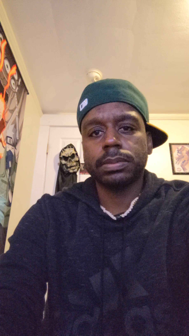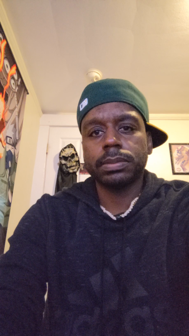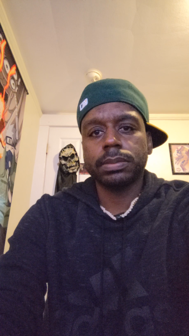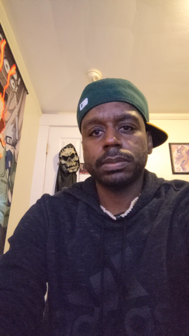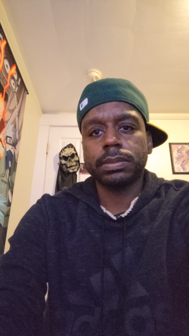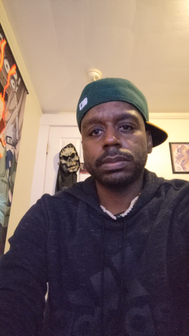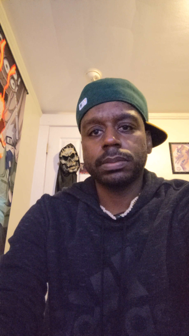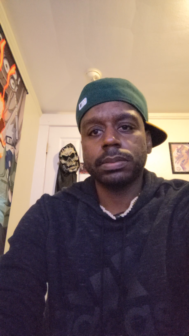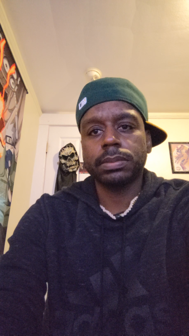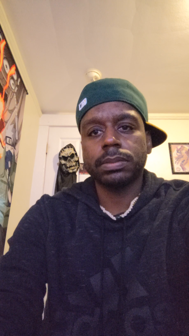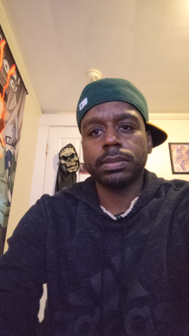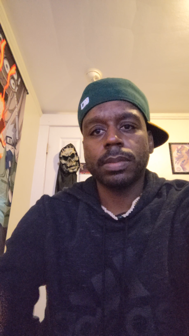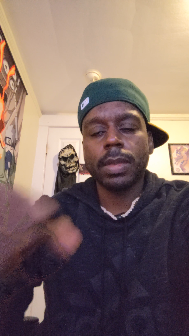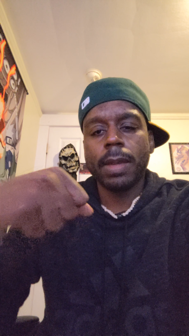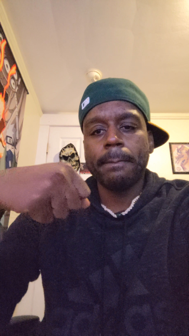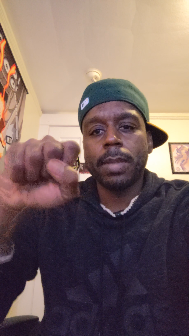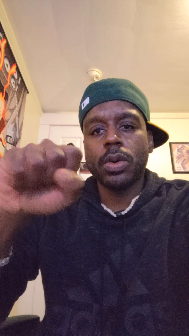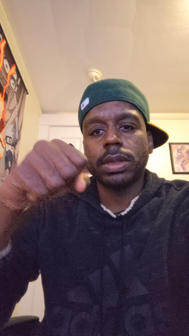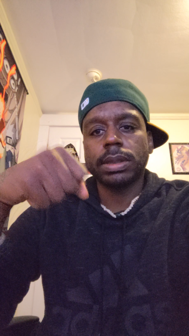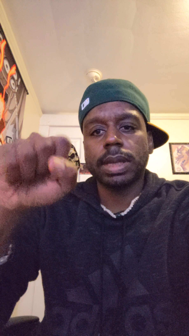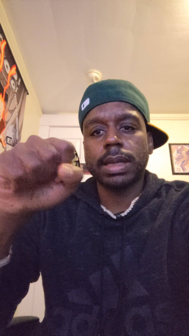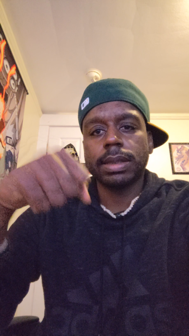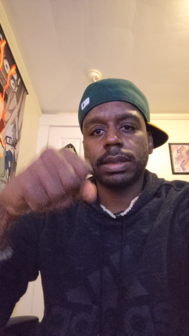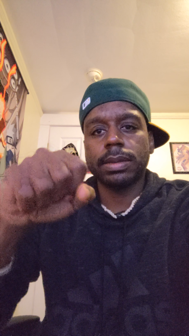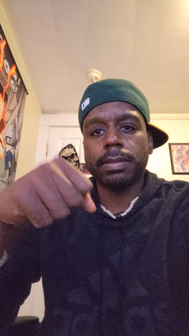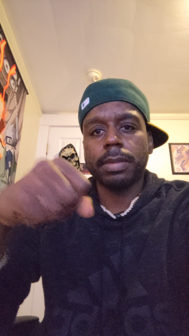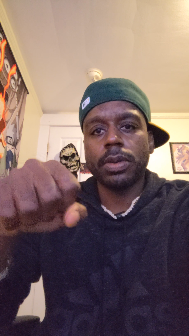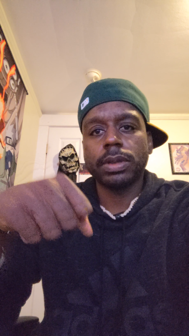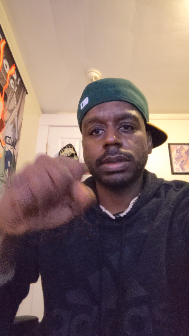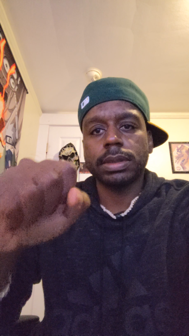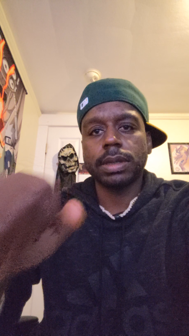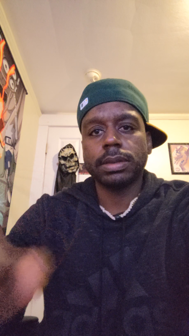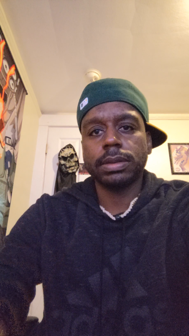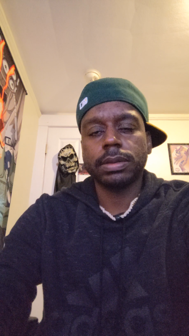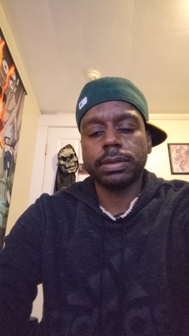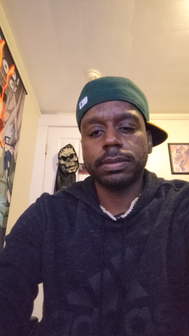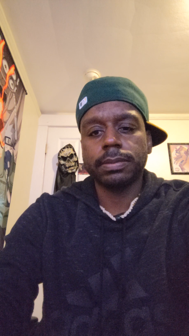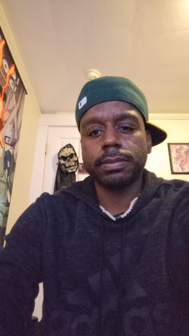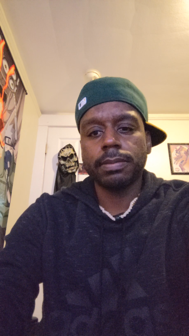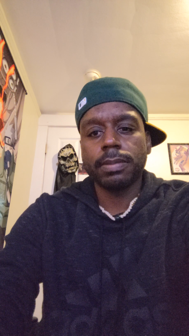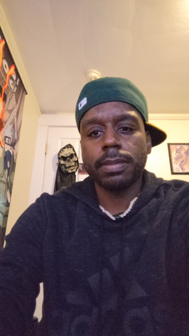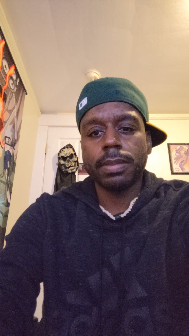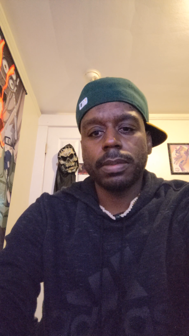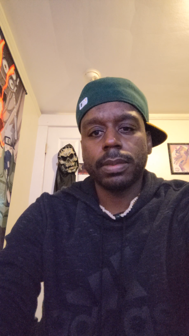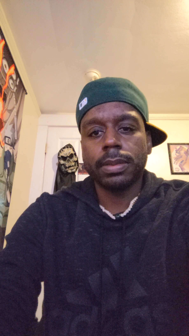motorcycle